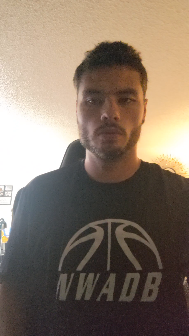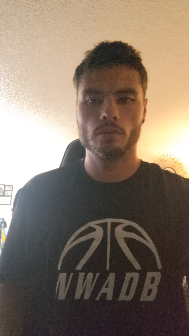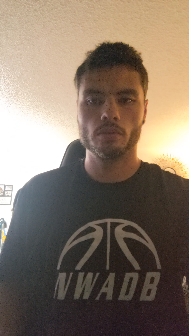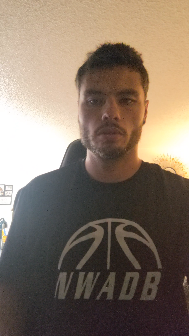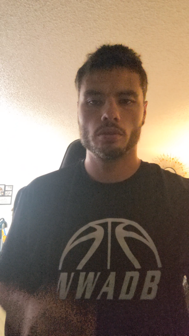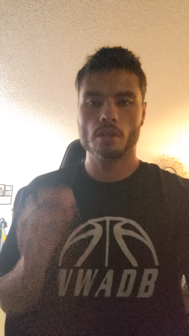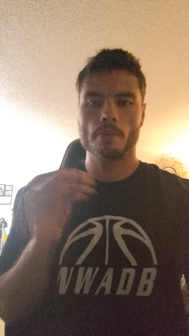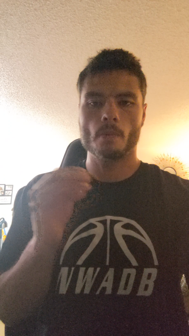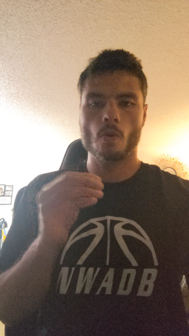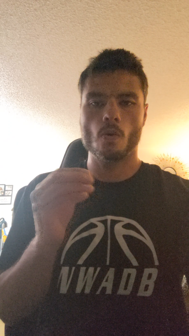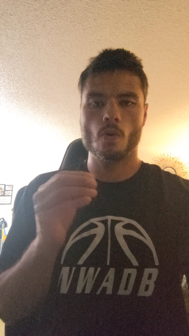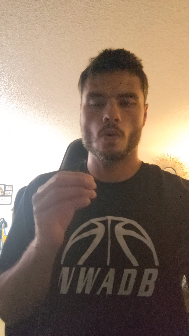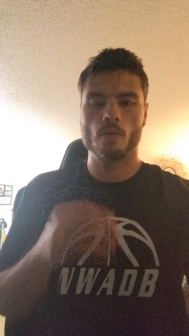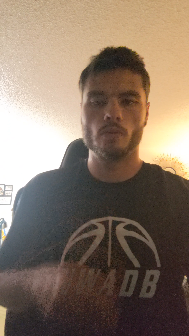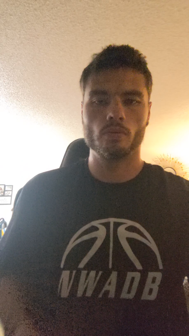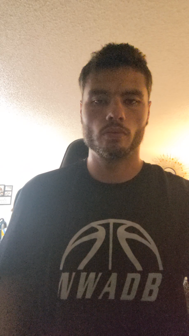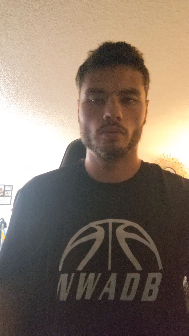more